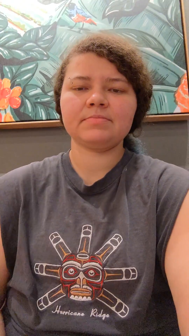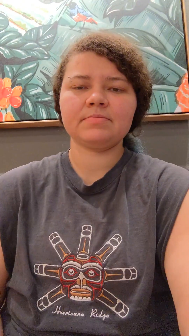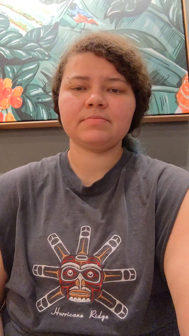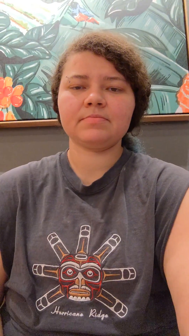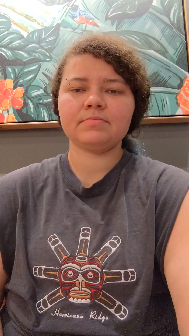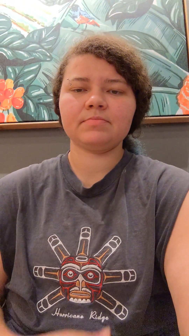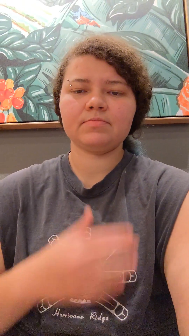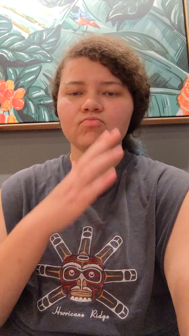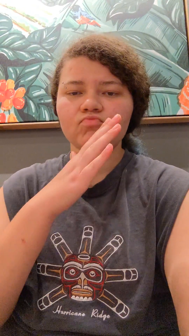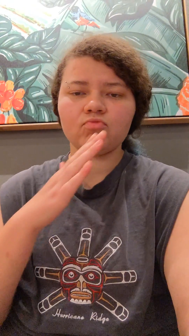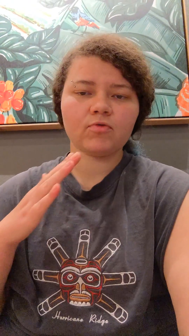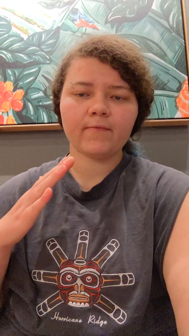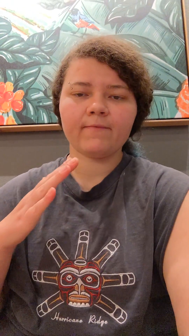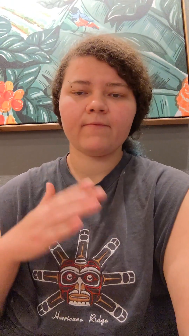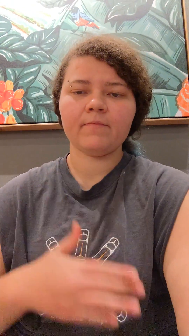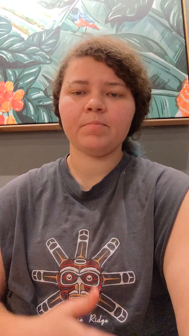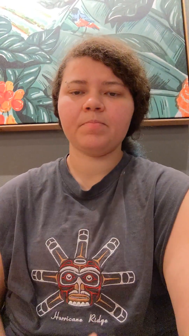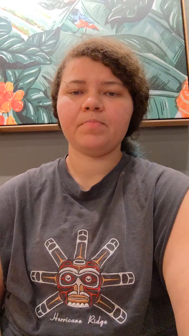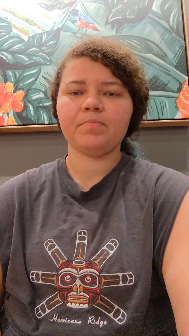roof